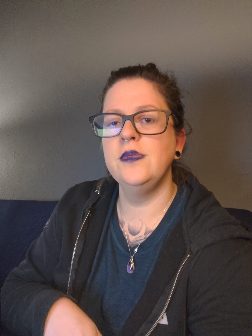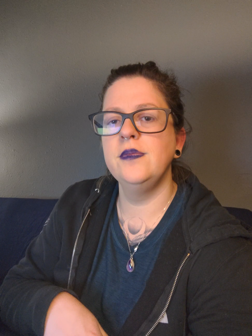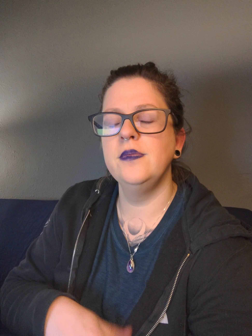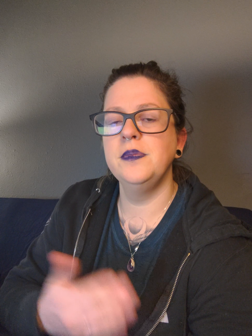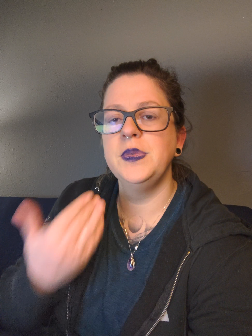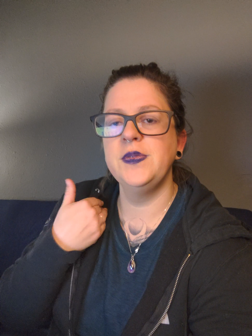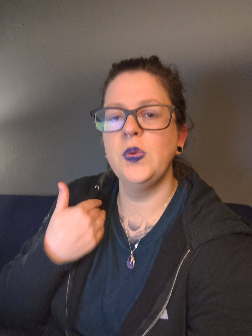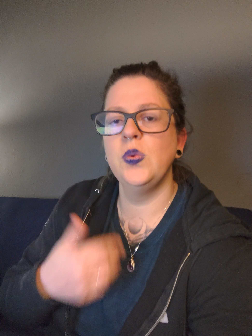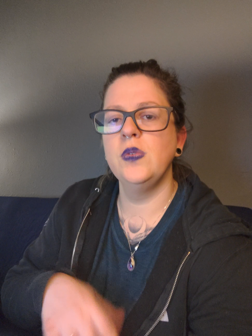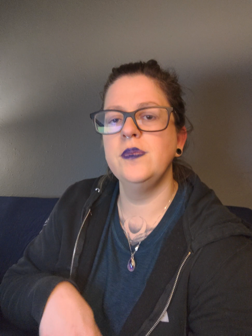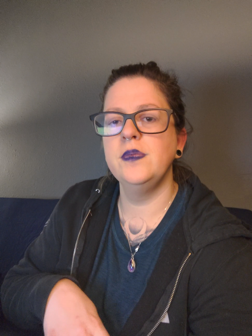before